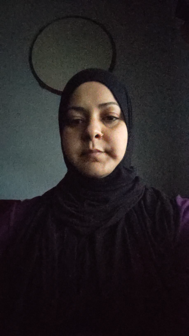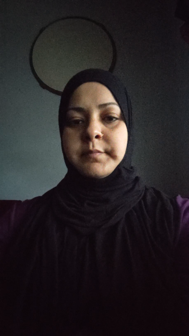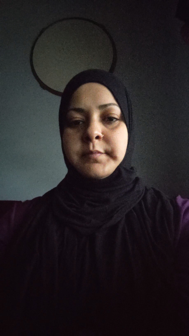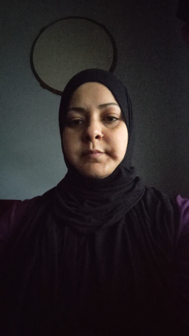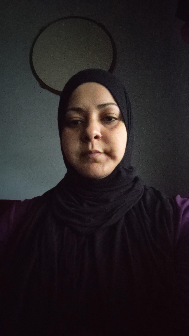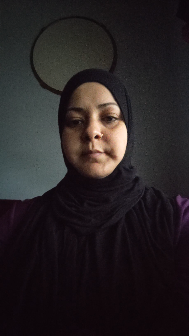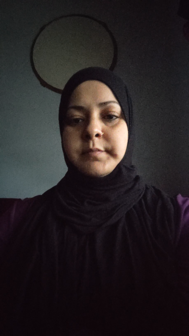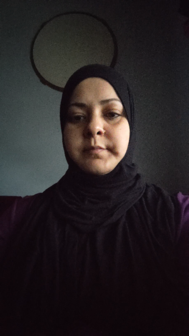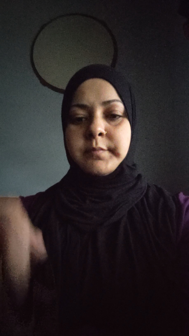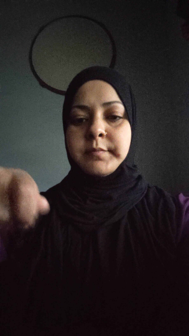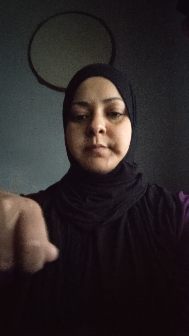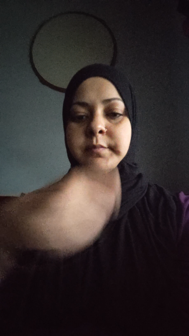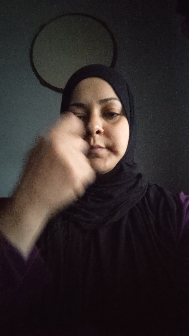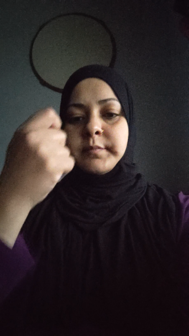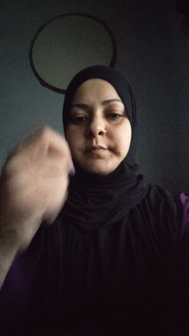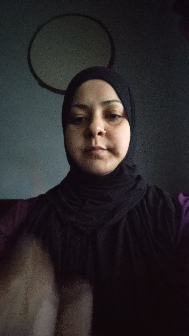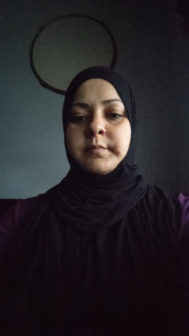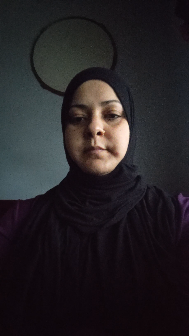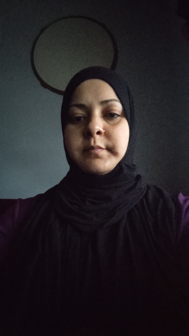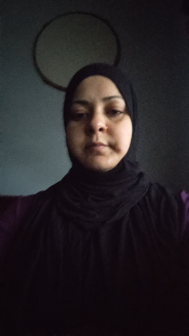shovel